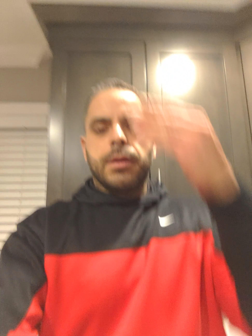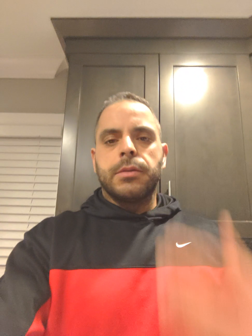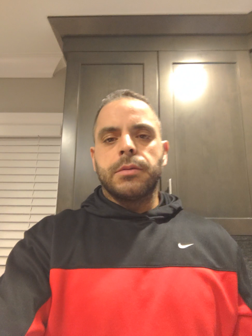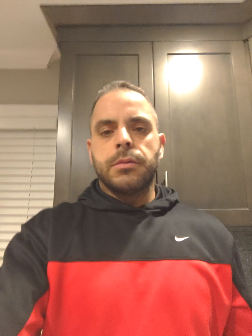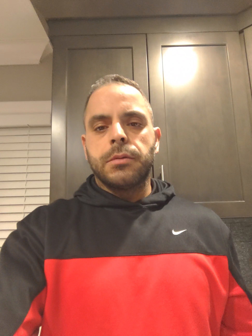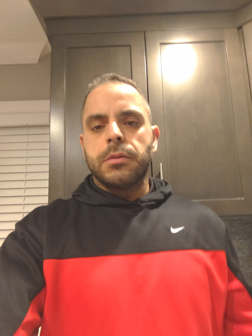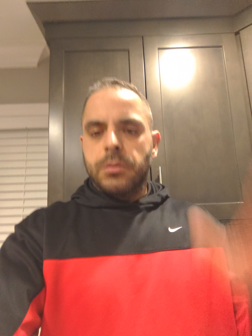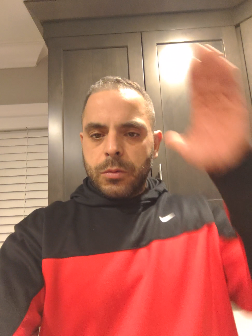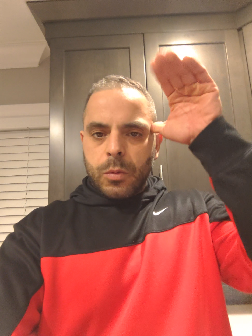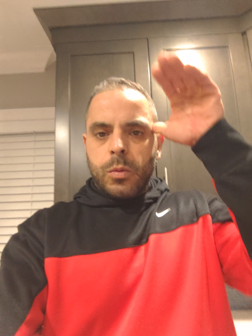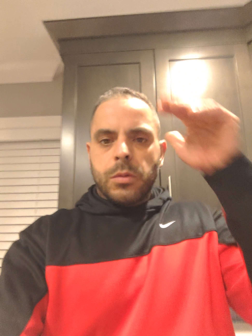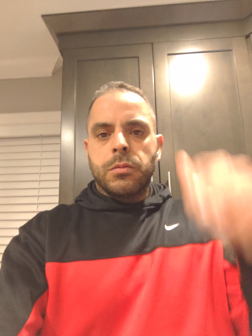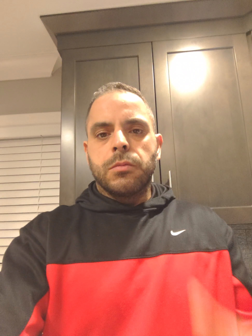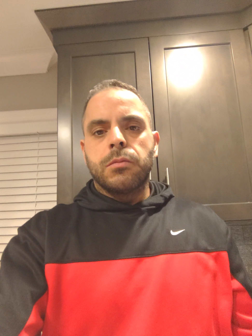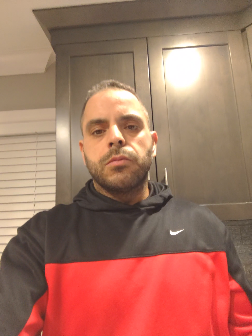donkey